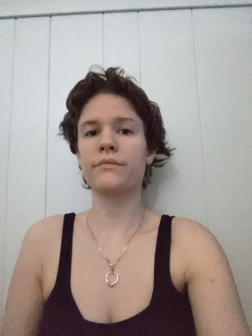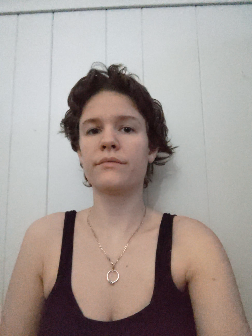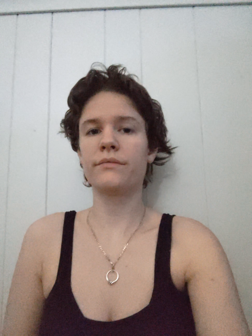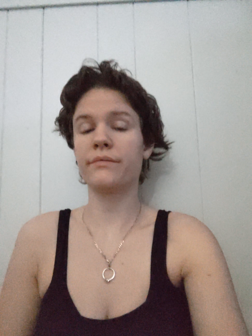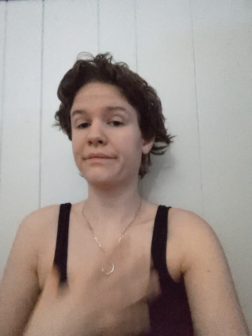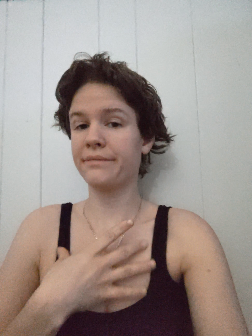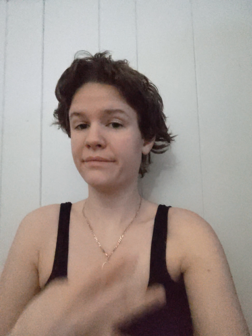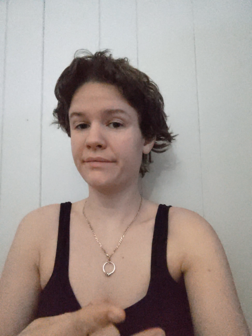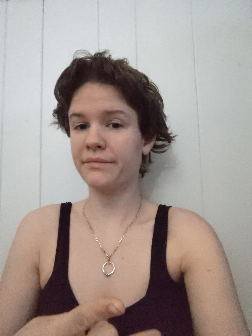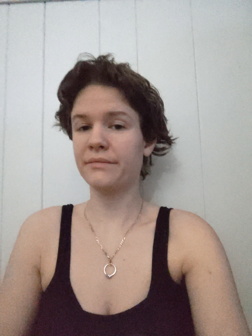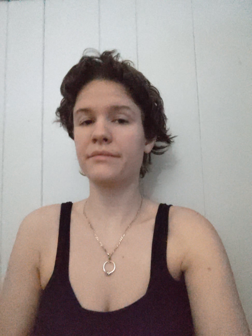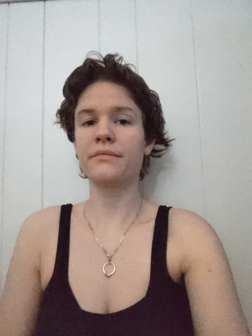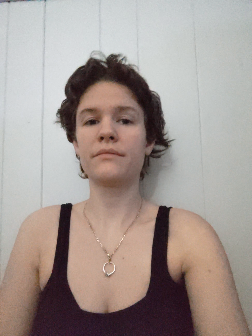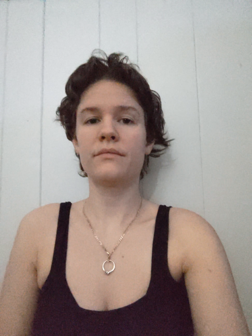like